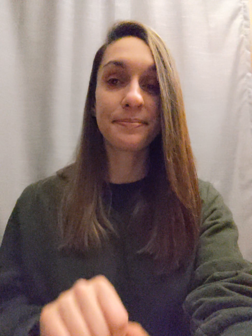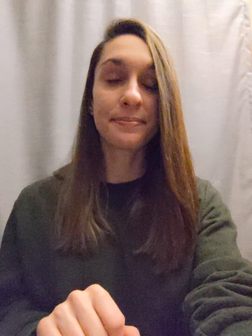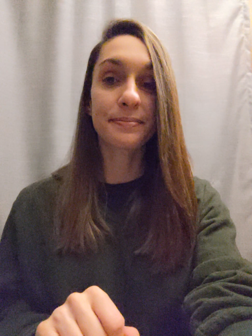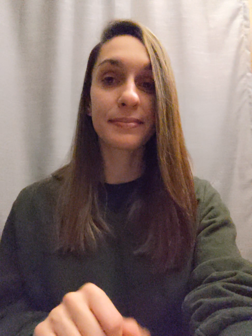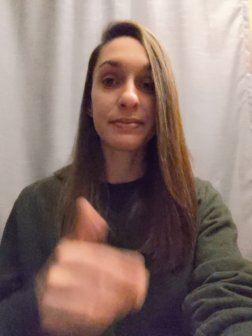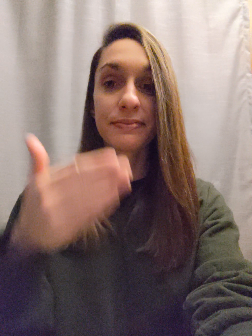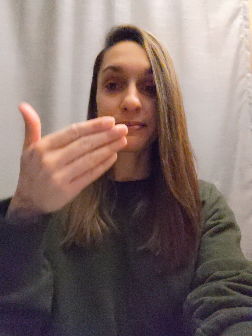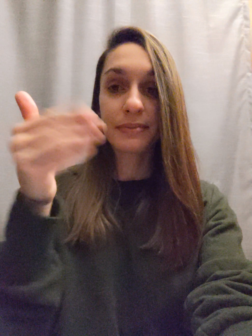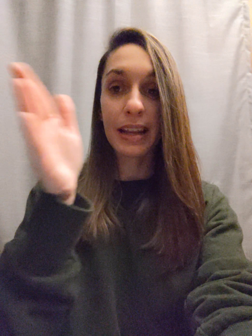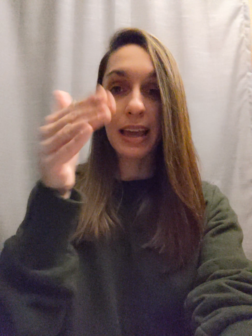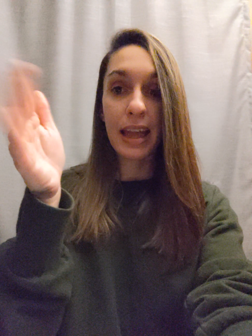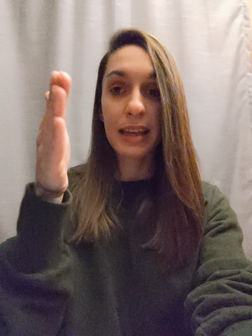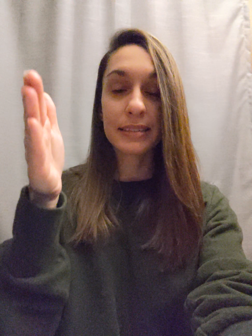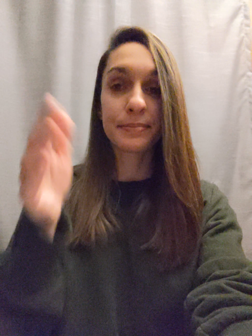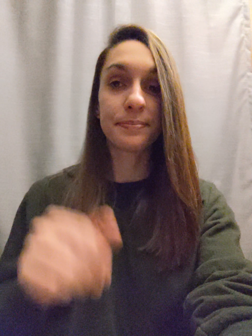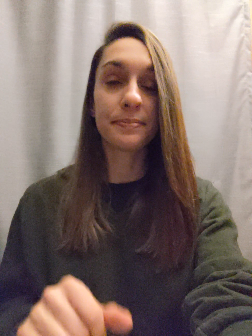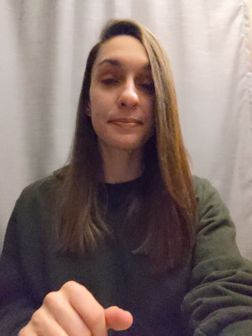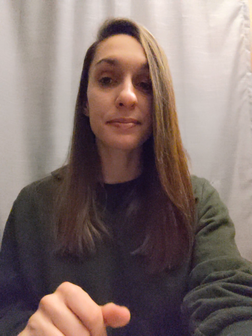flag